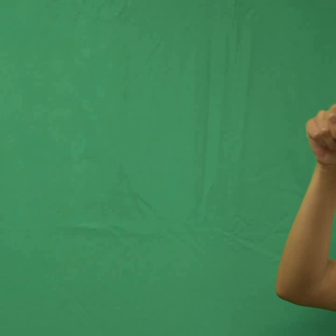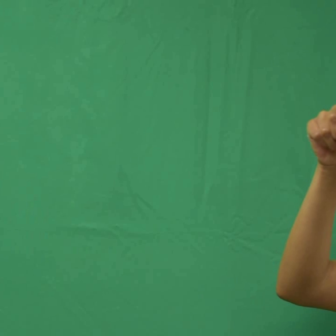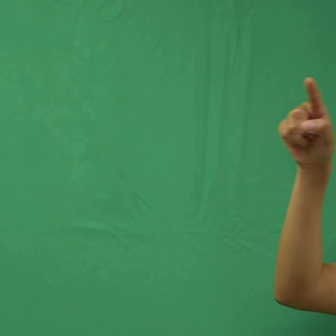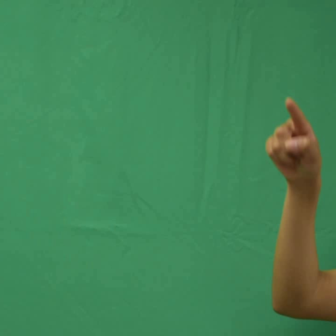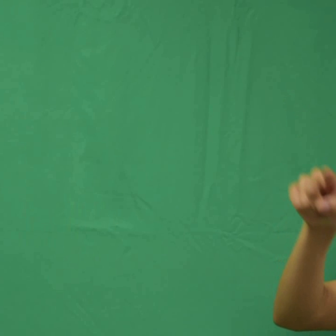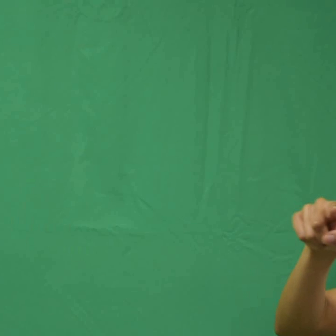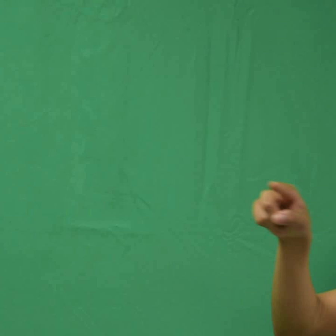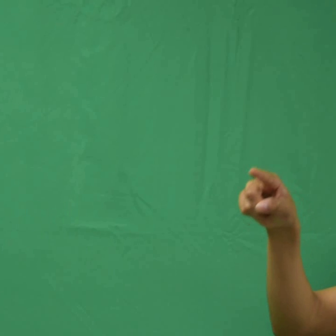Z